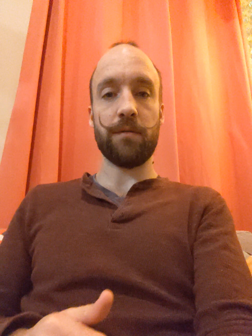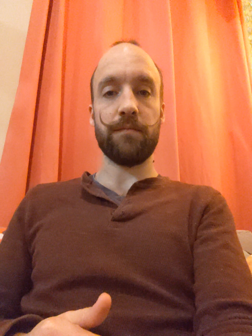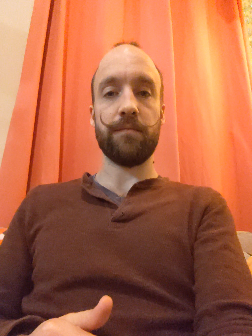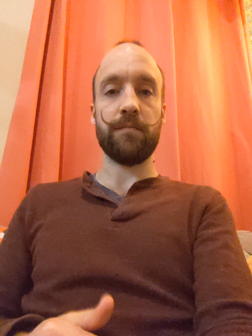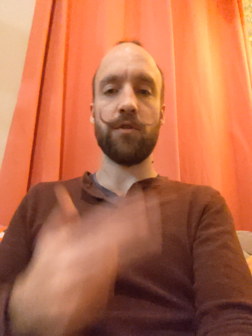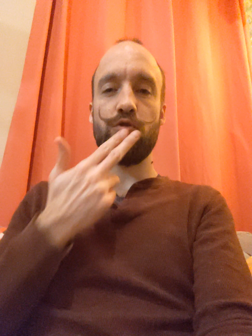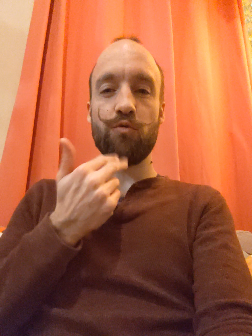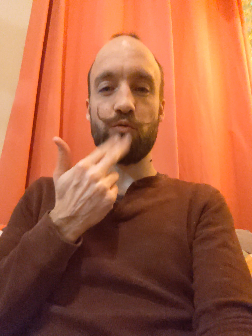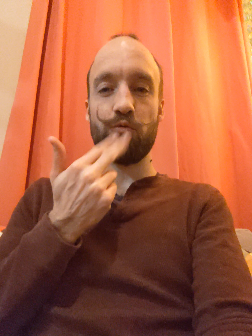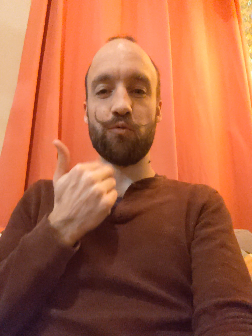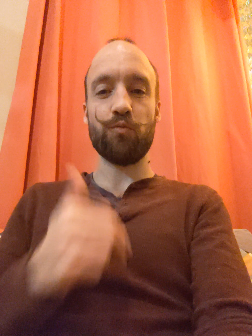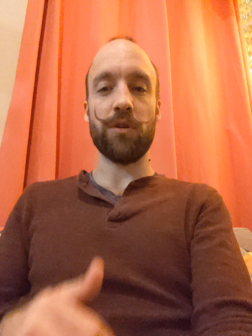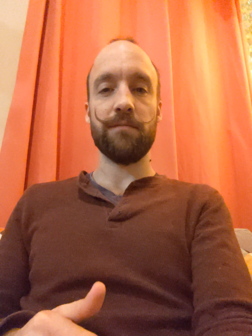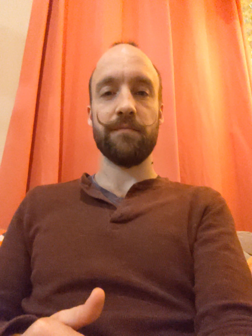cute